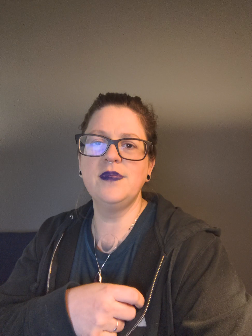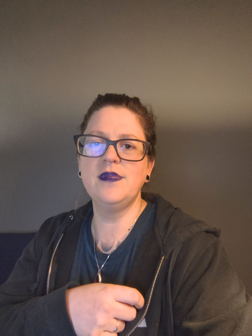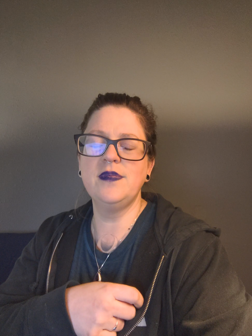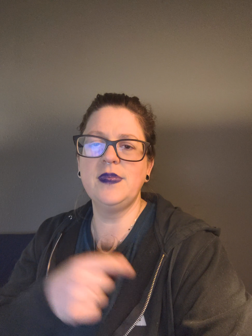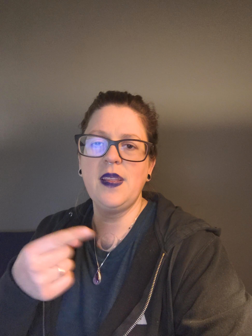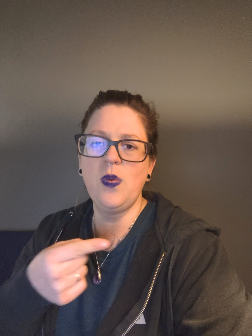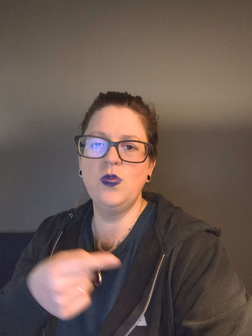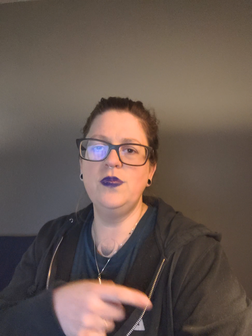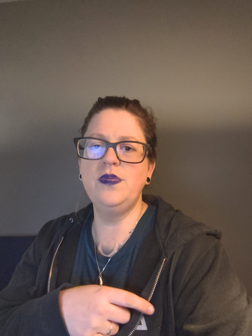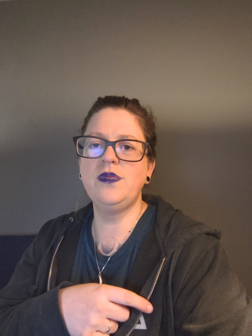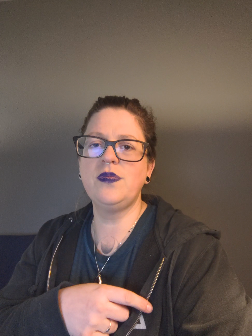owie